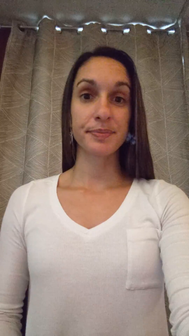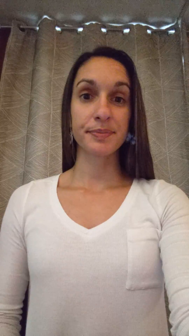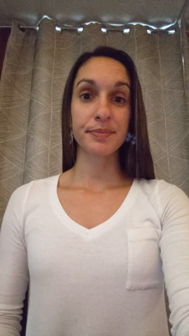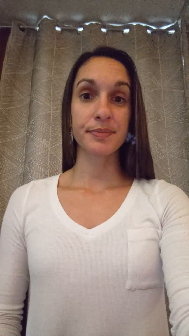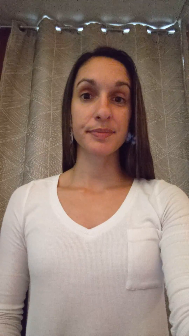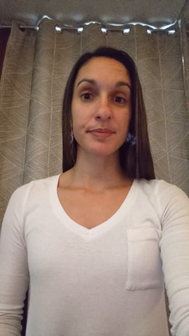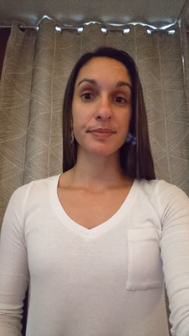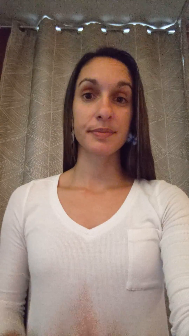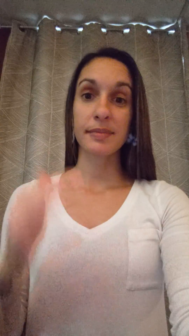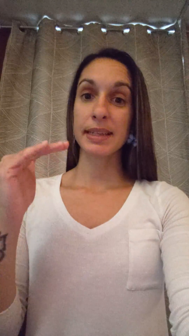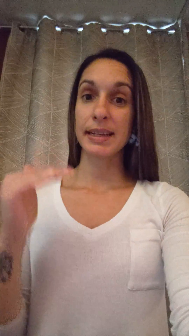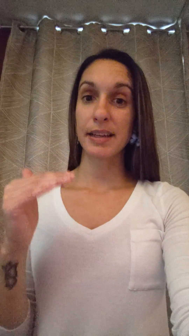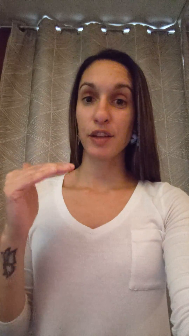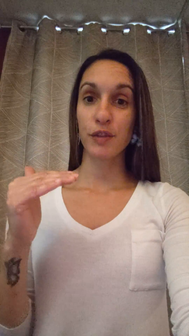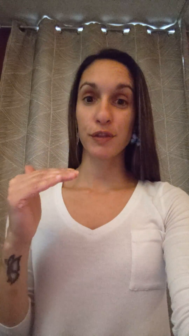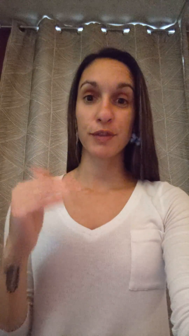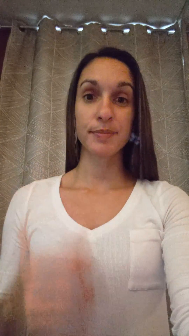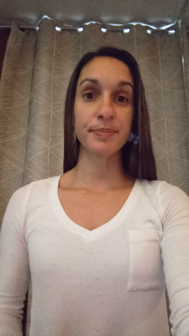little